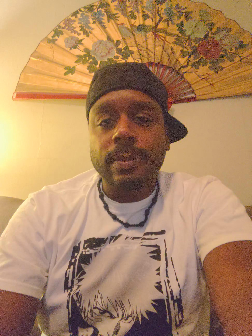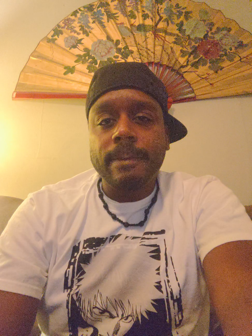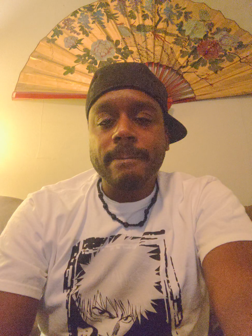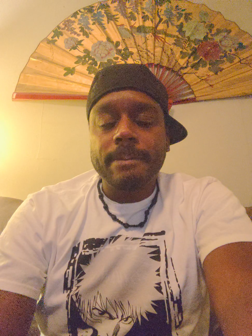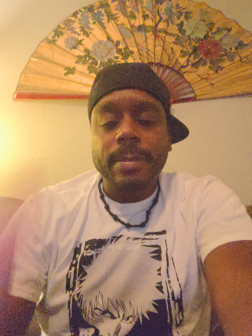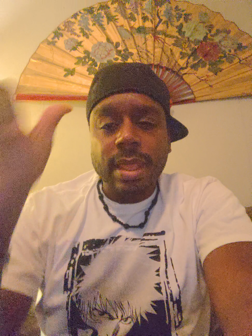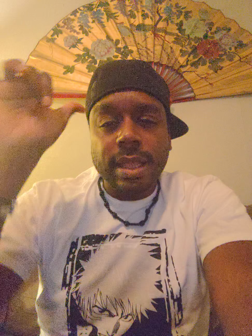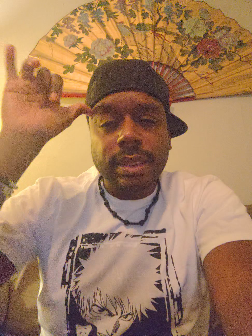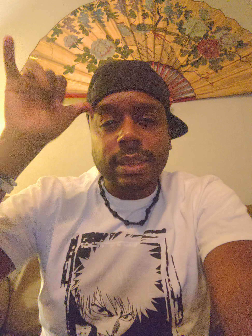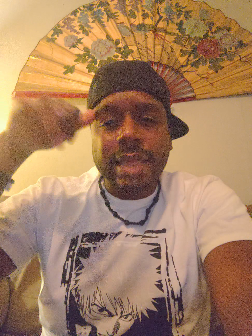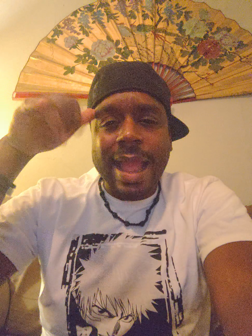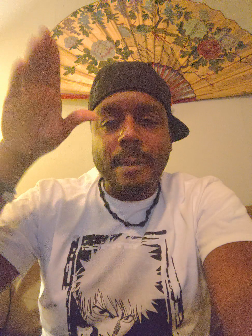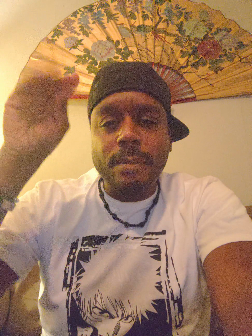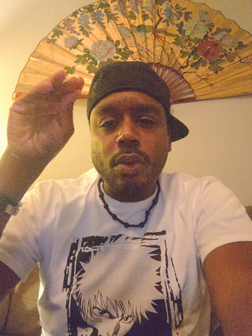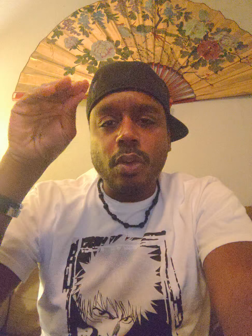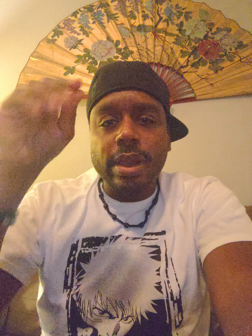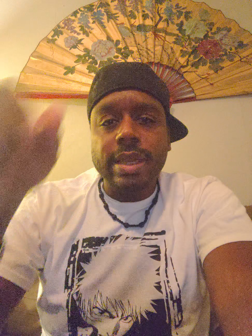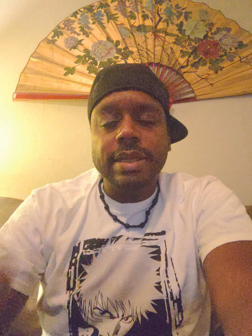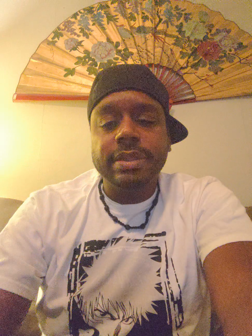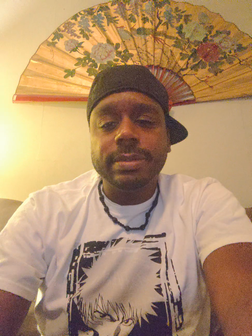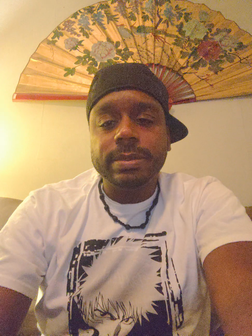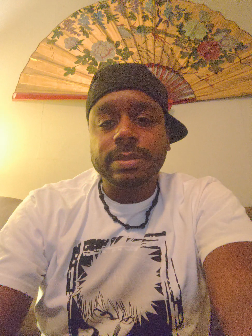cowboy